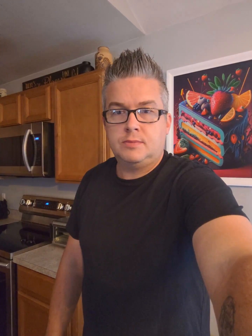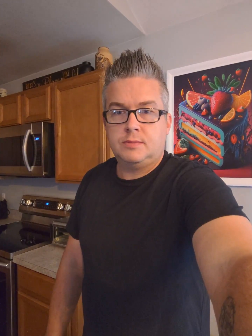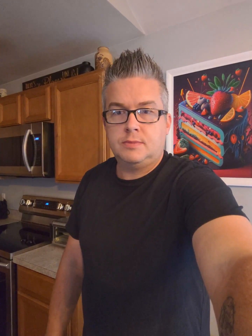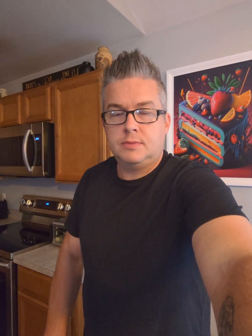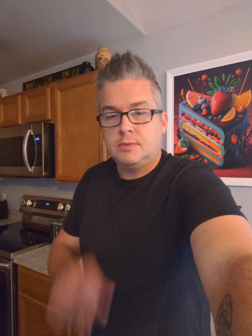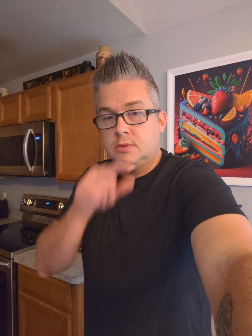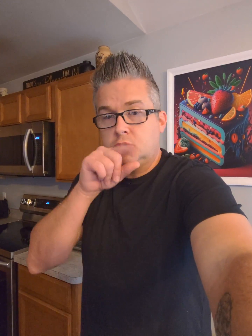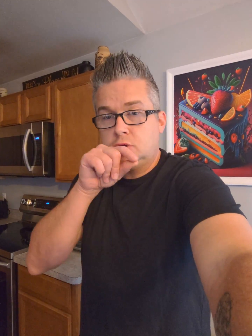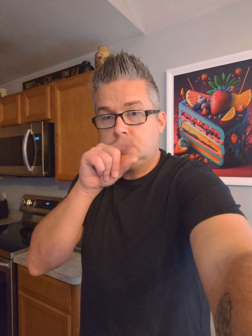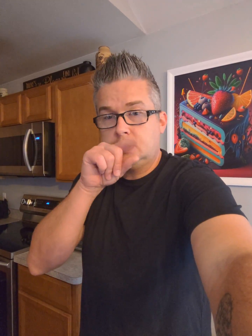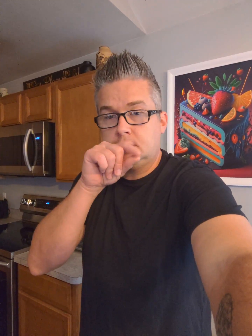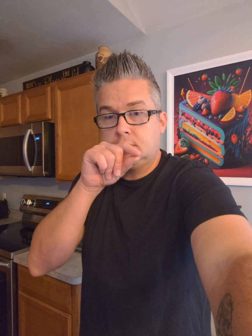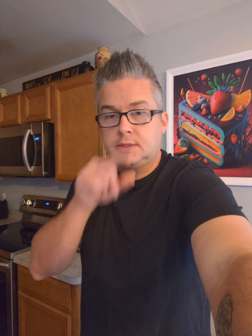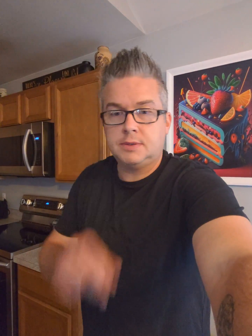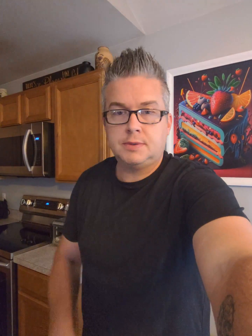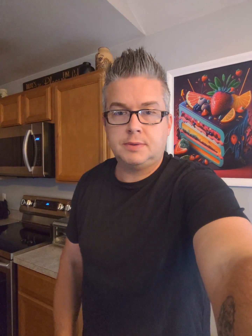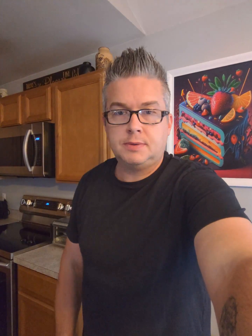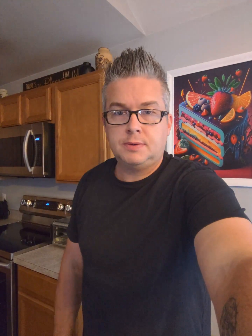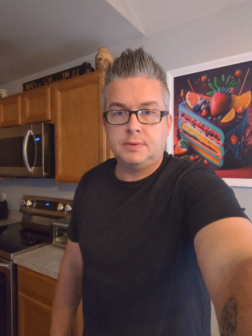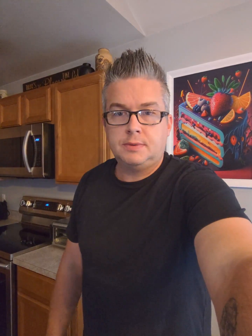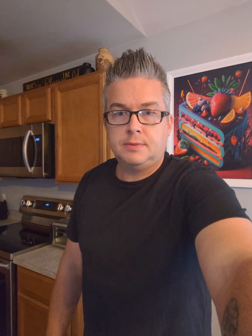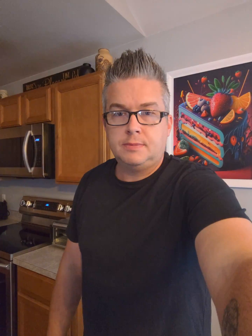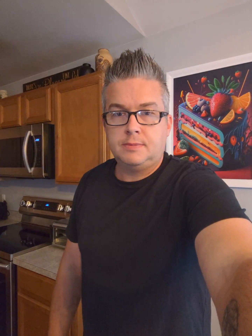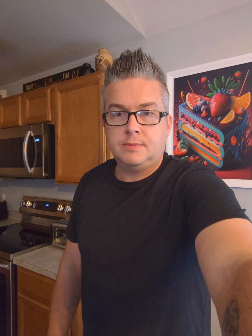chicken